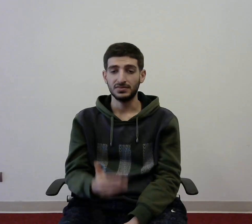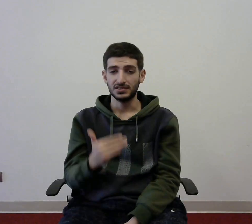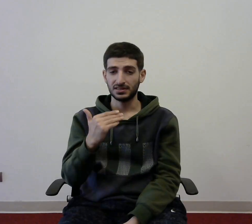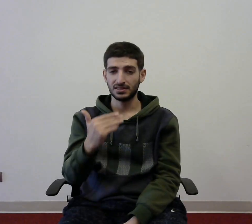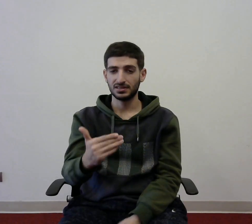siz